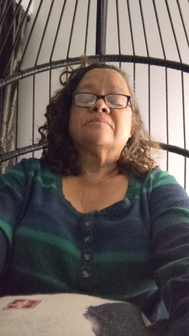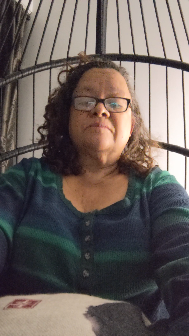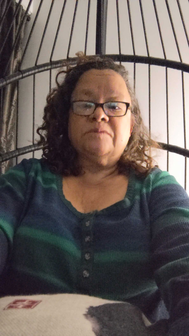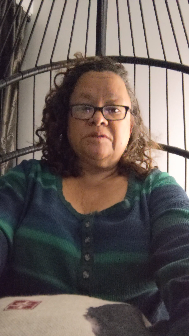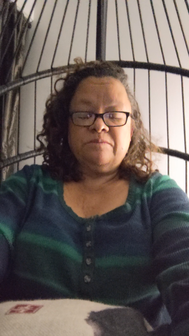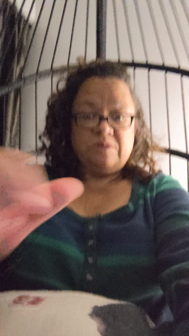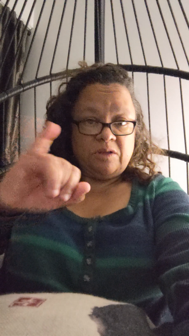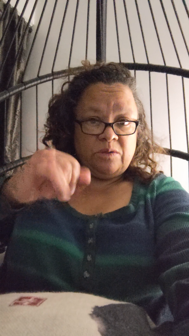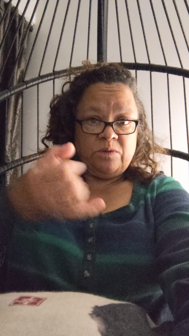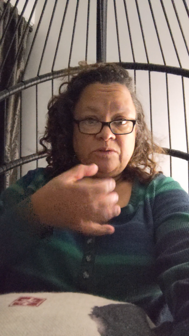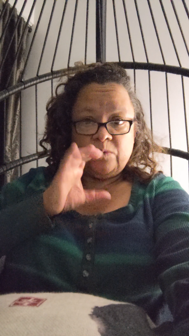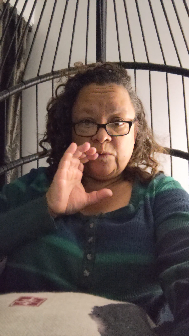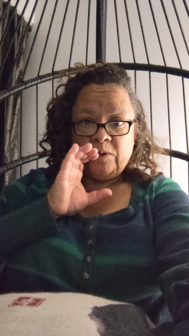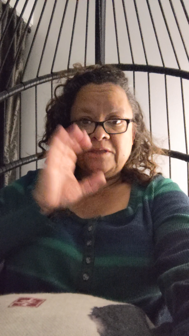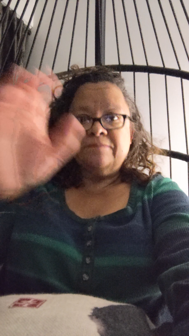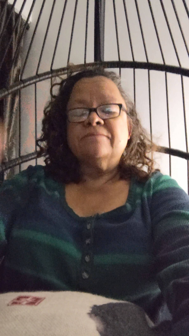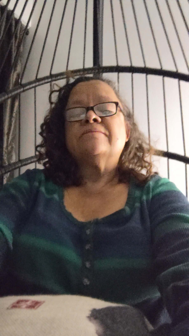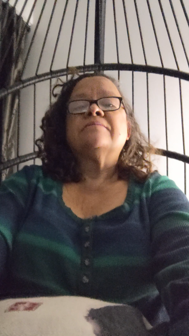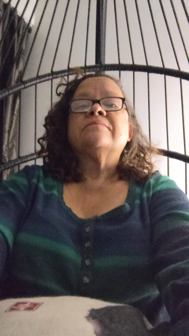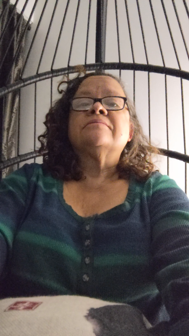juice